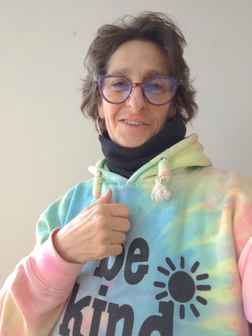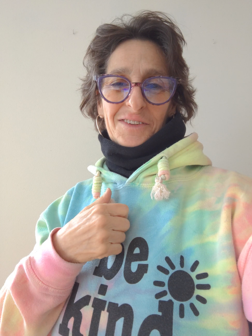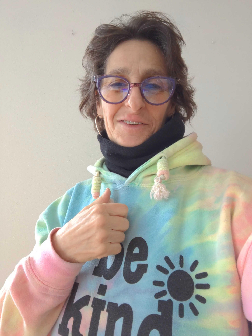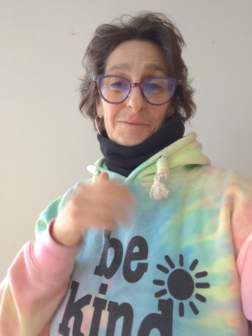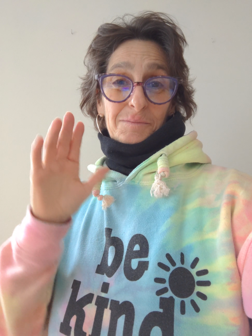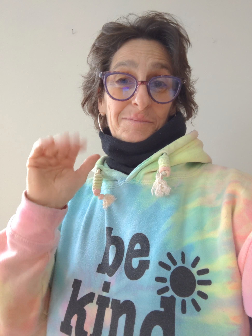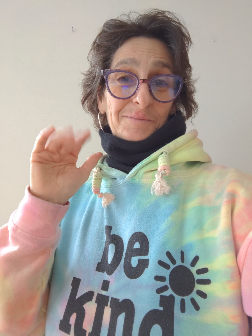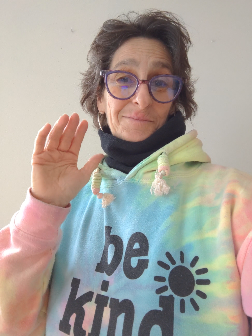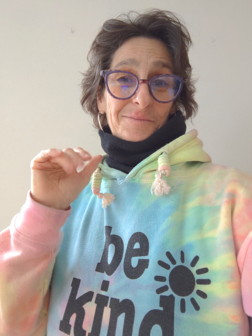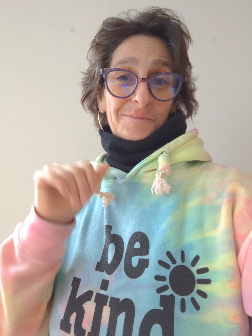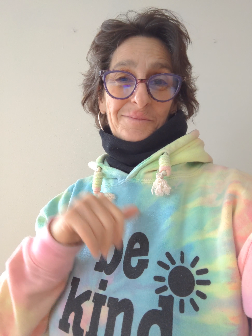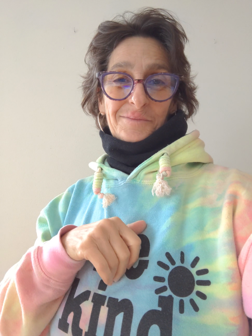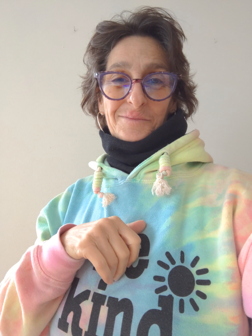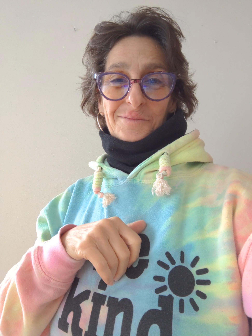bye